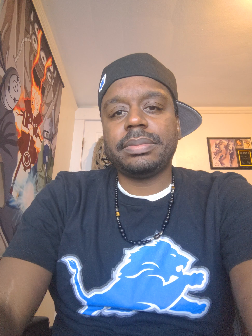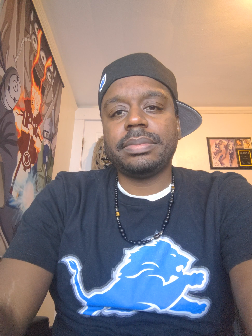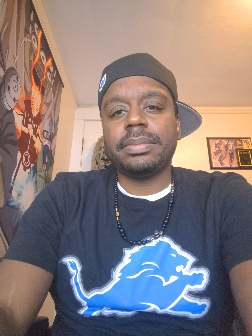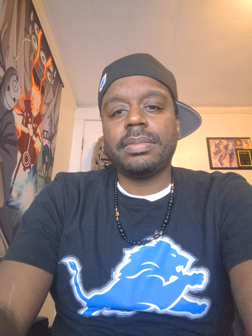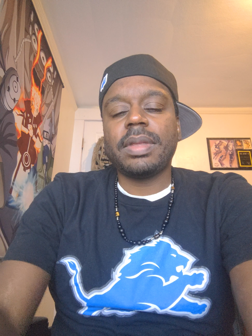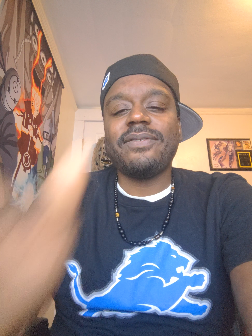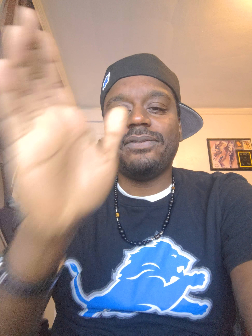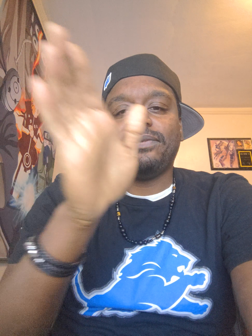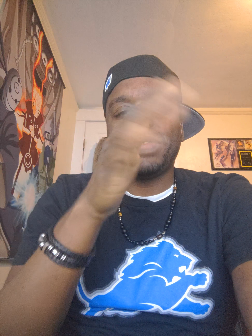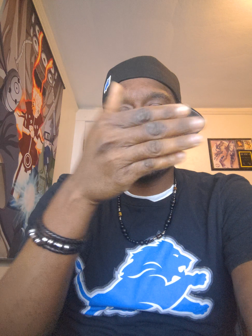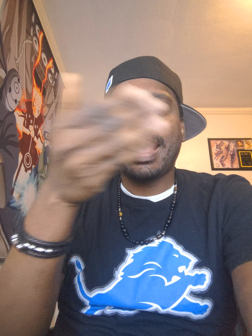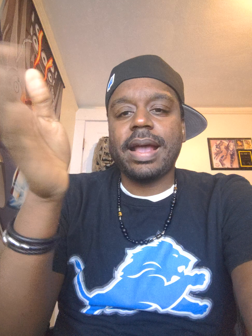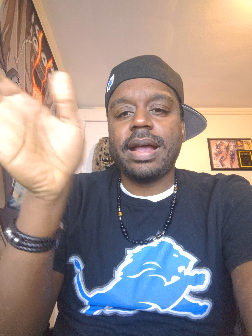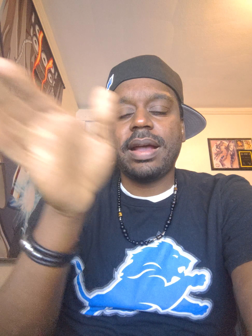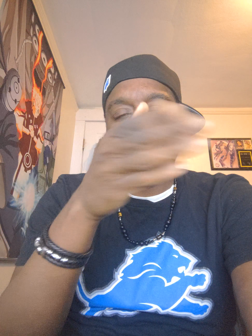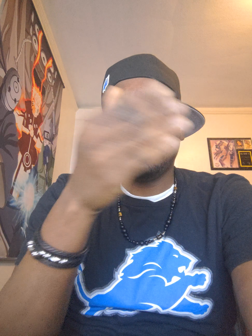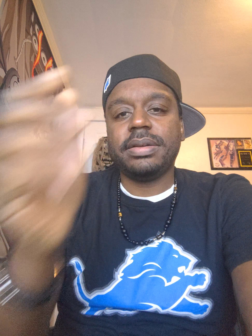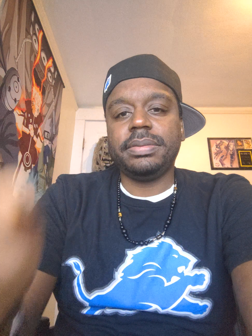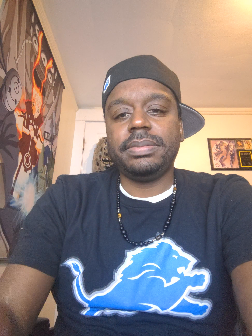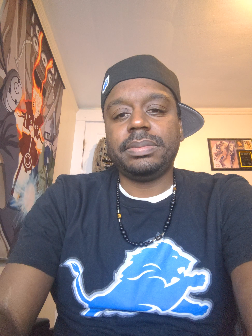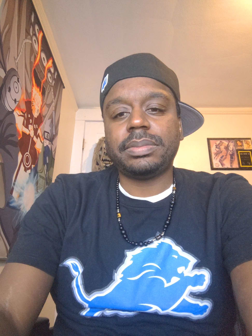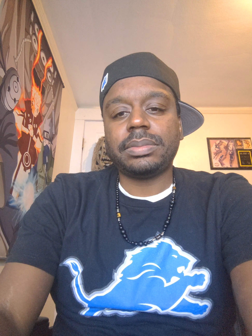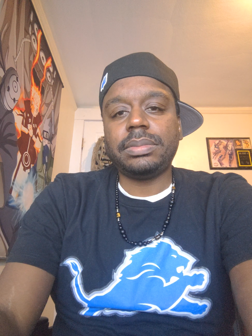flag